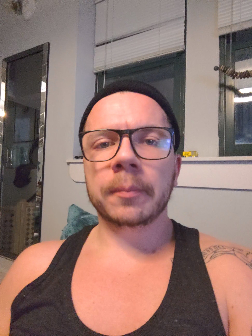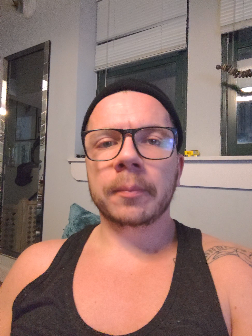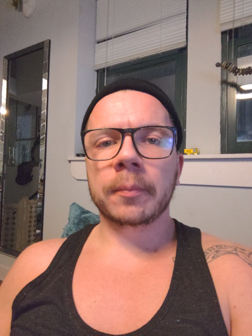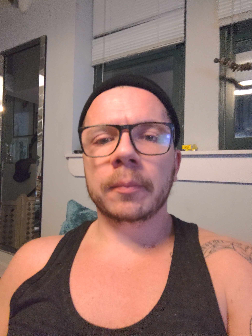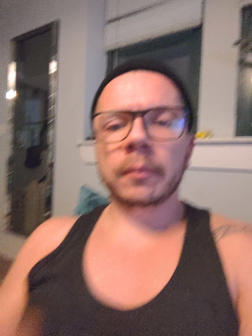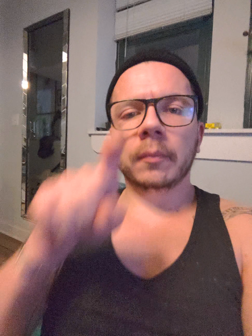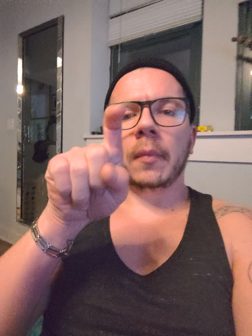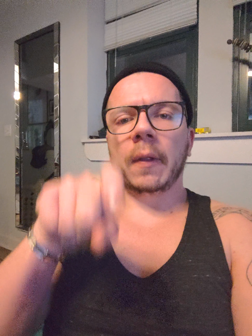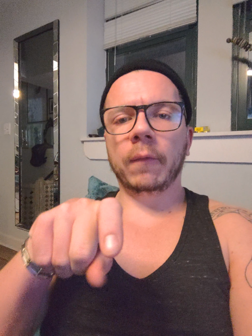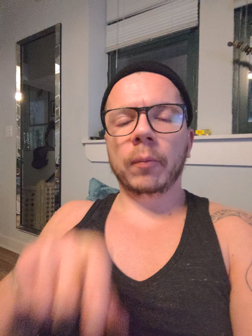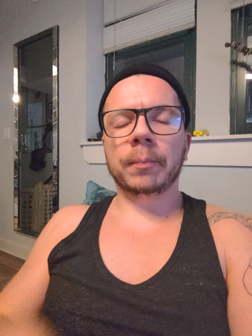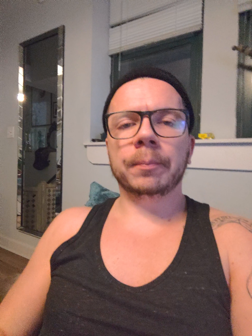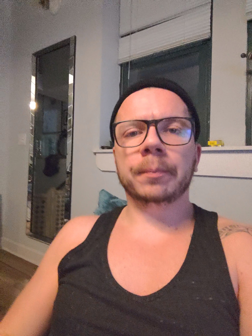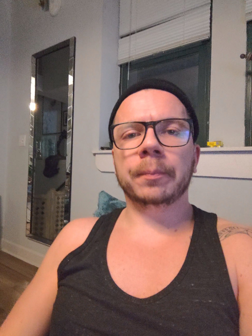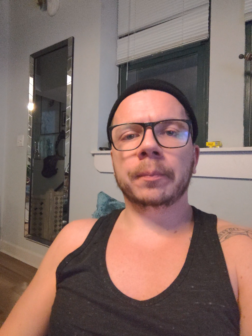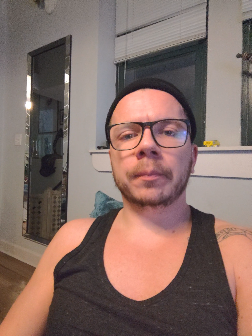have to